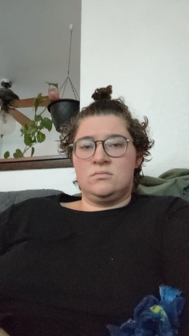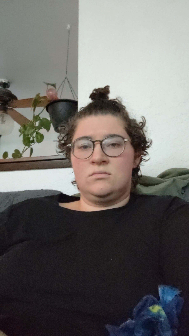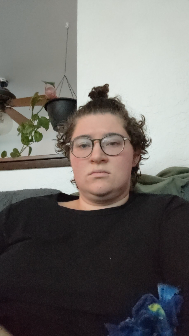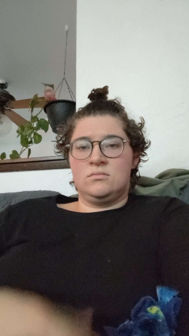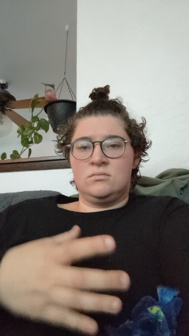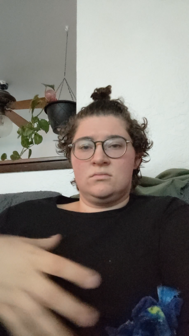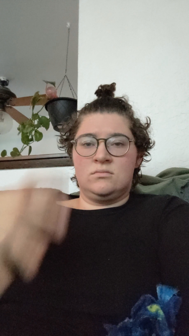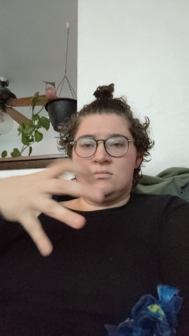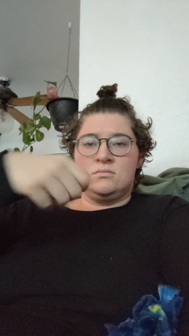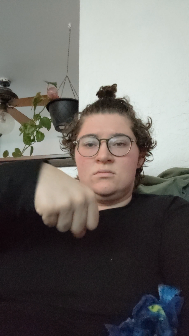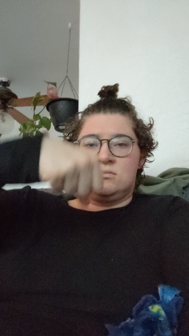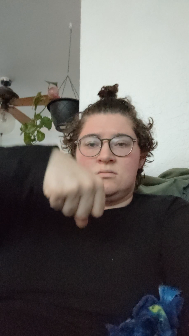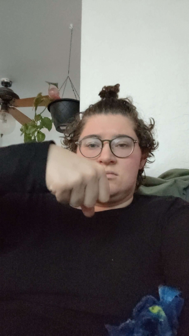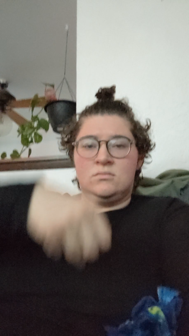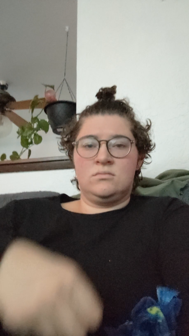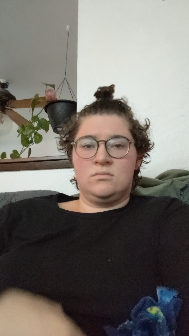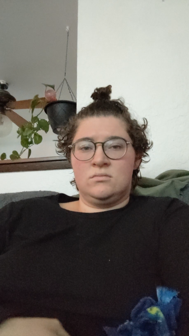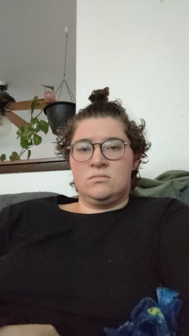bucket